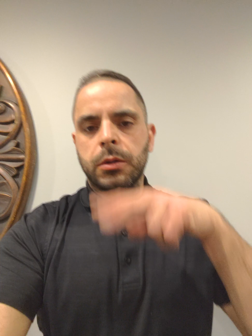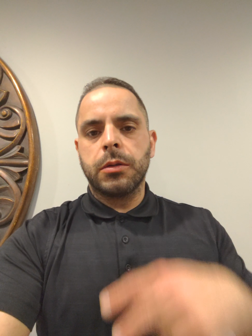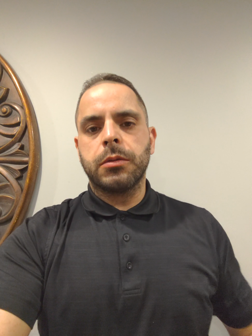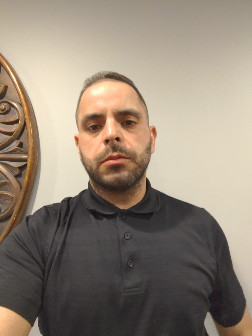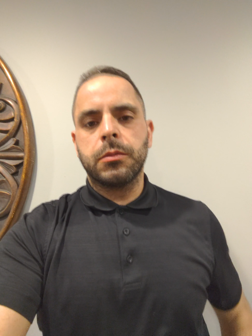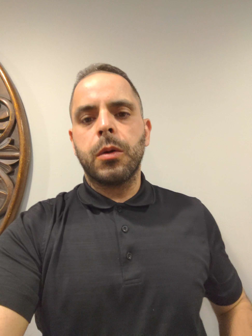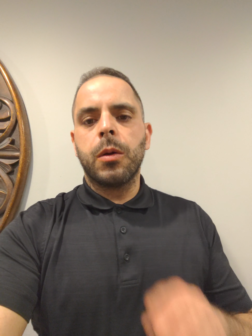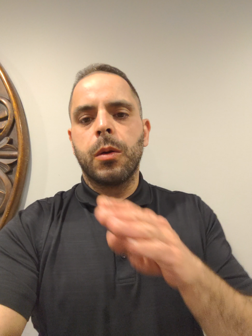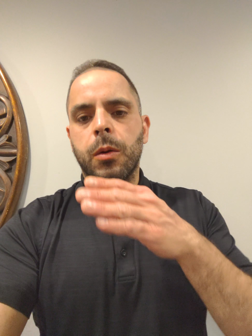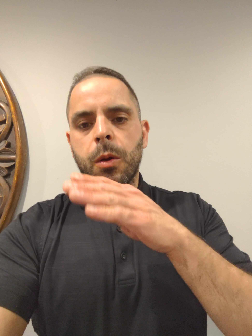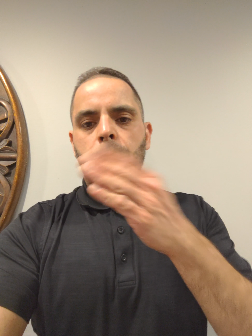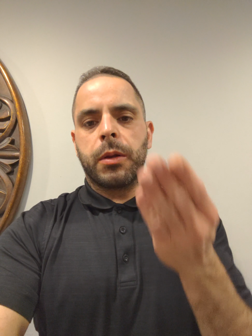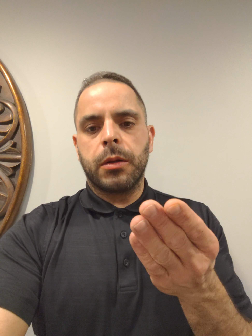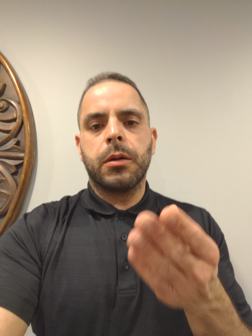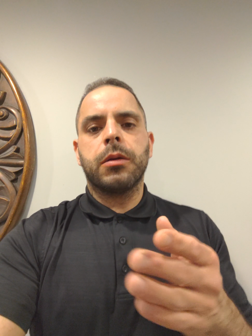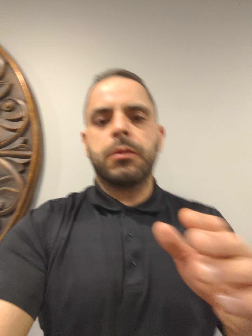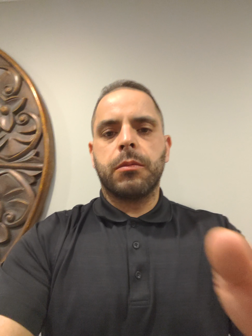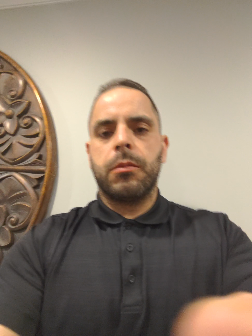close